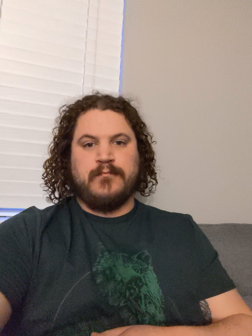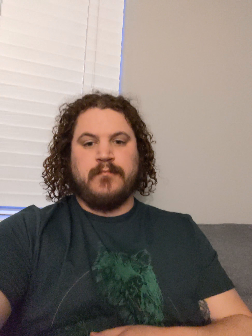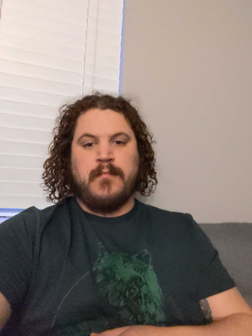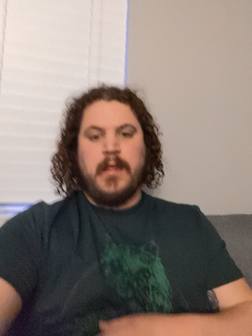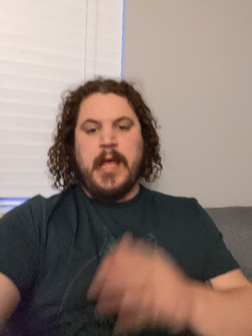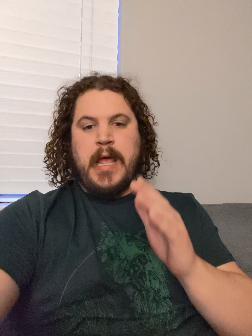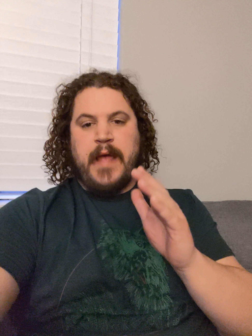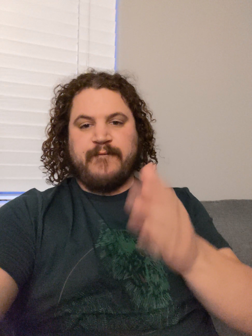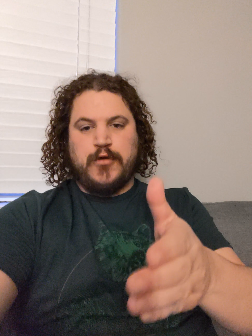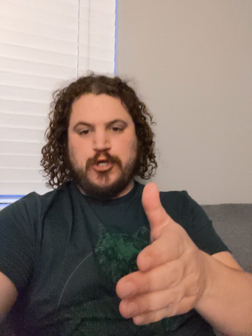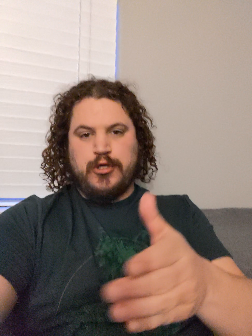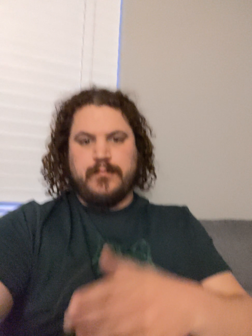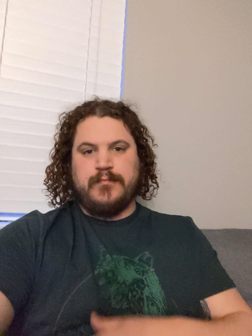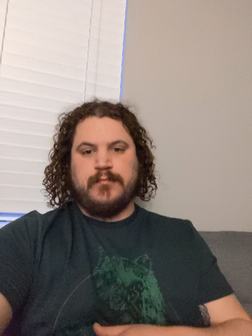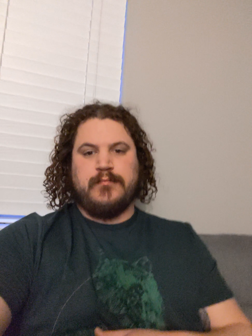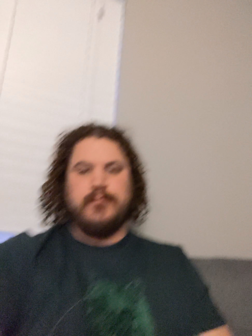after